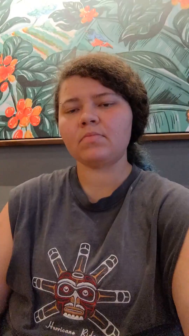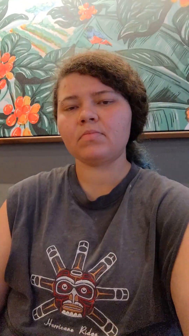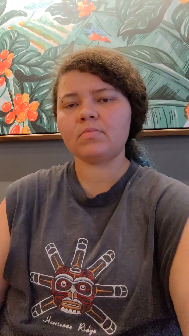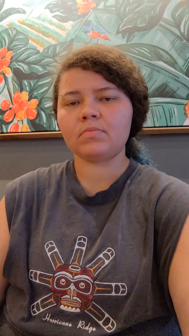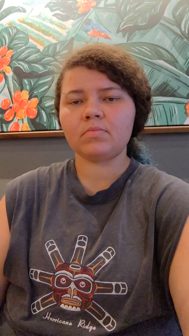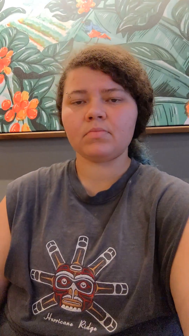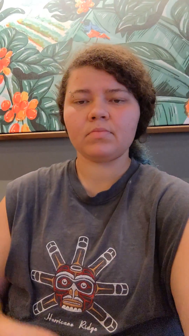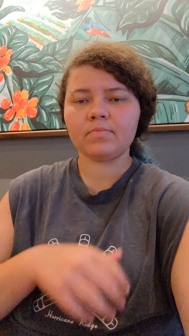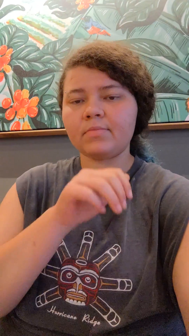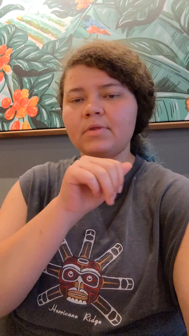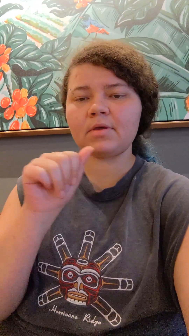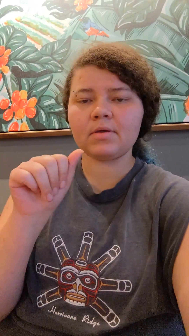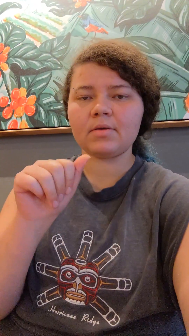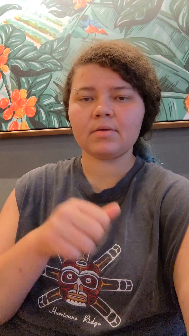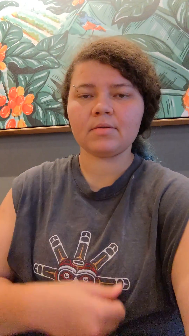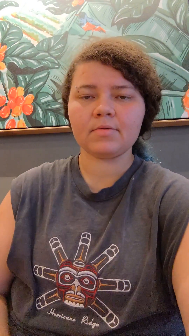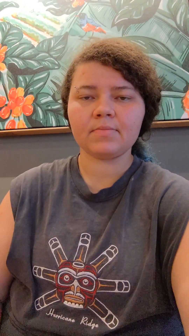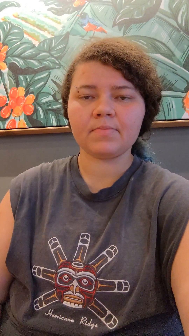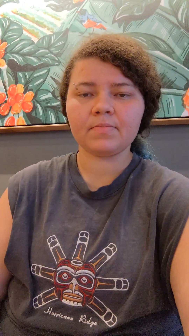a